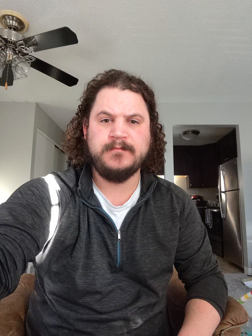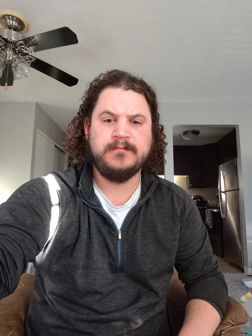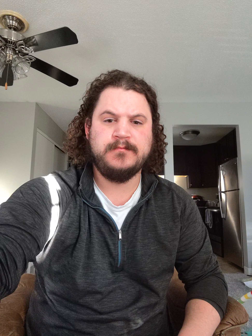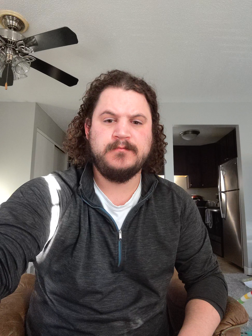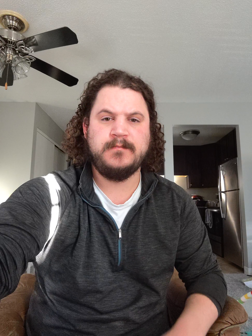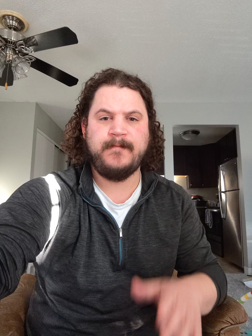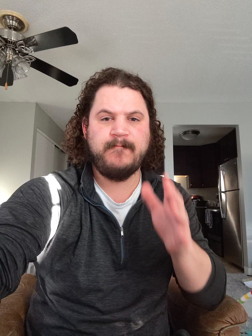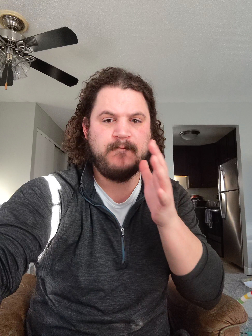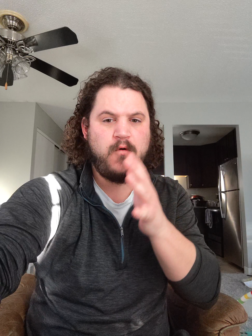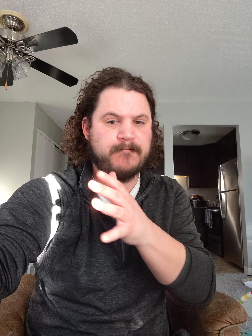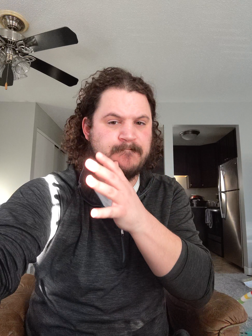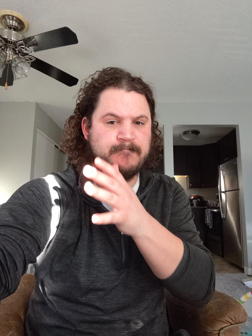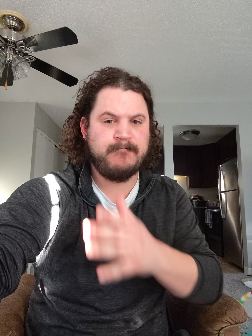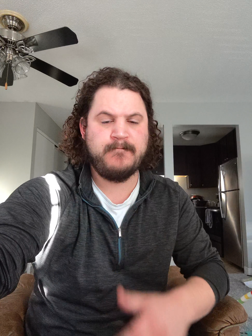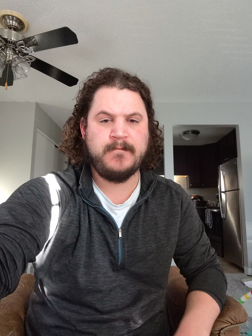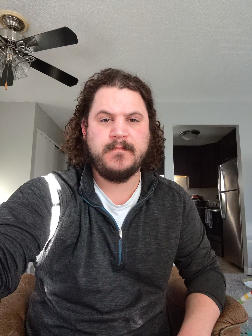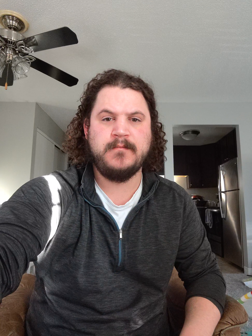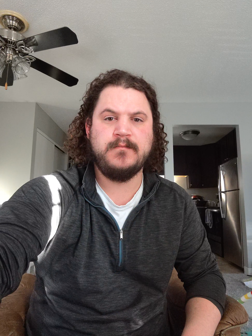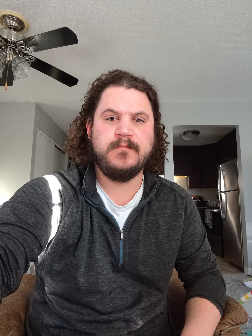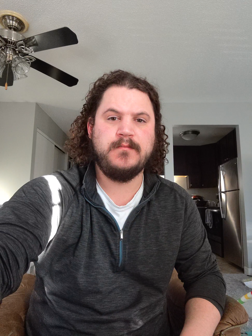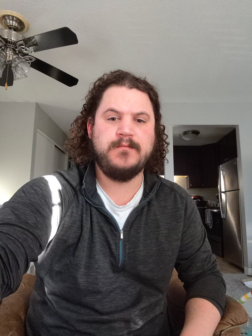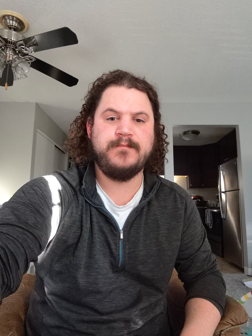farm